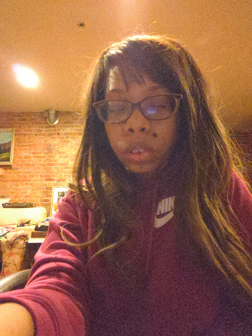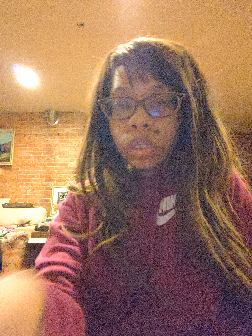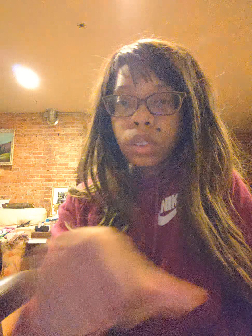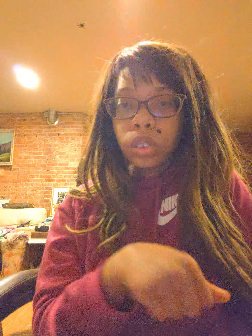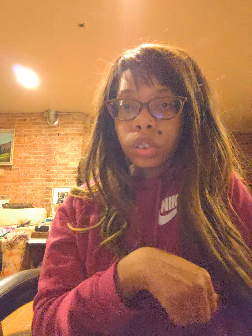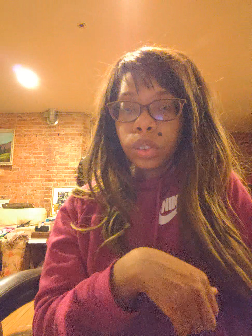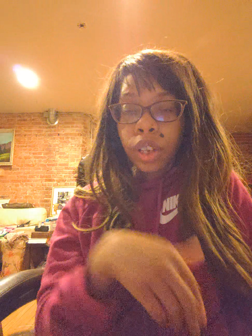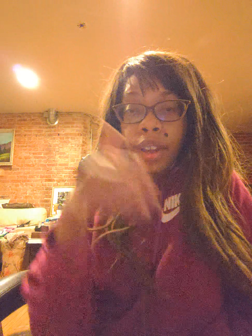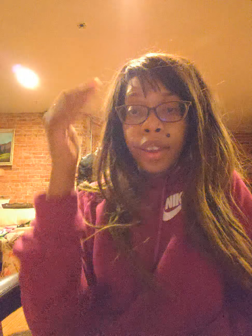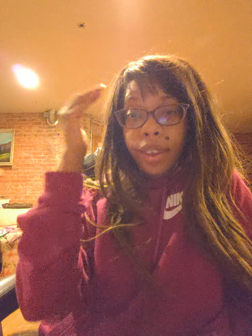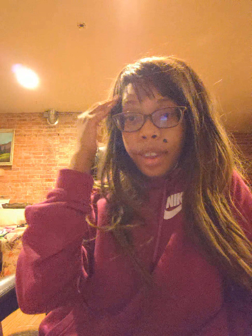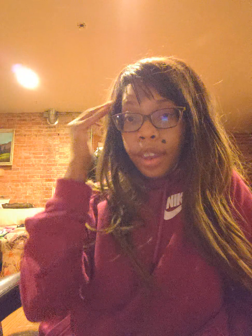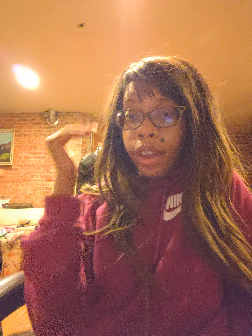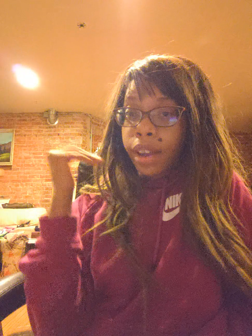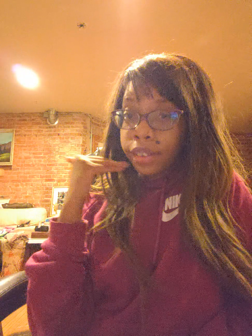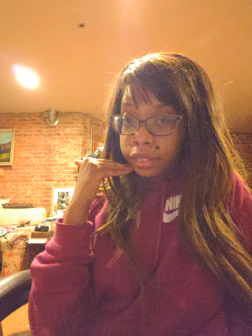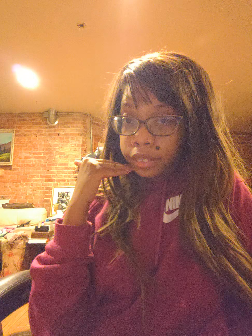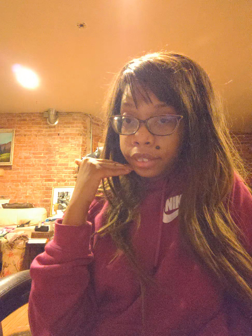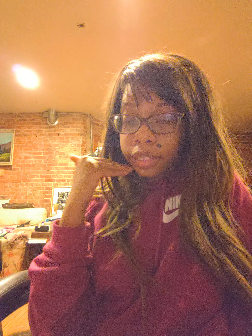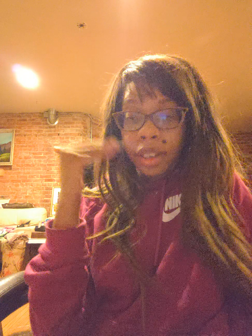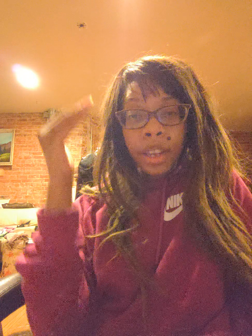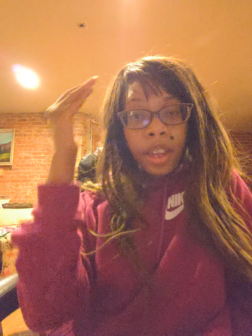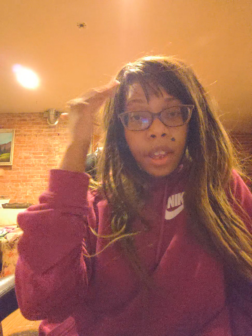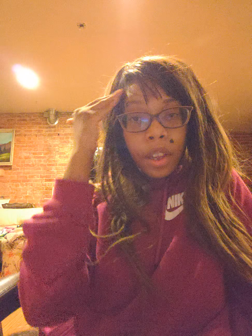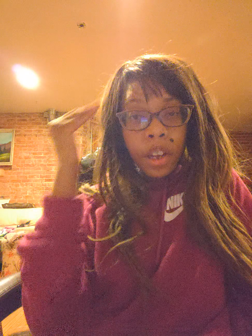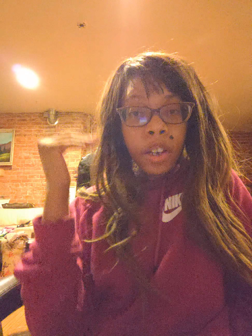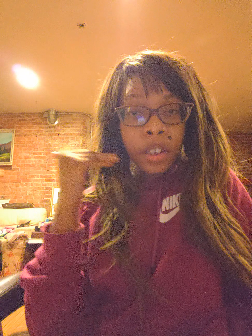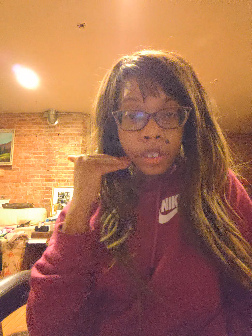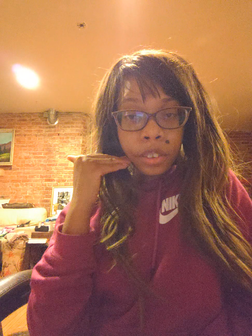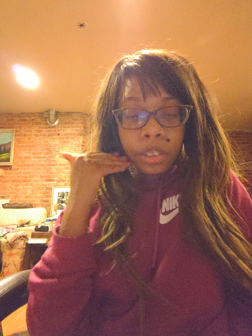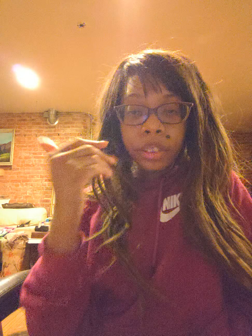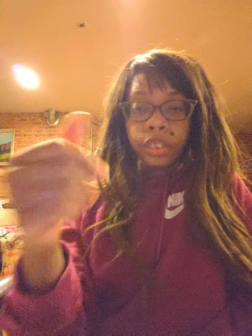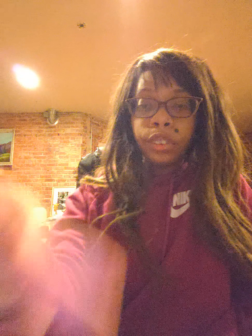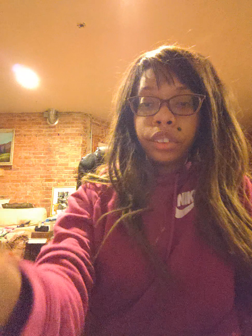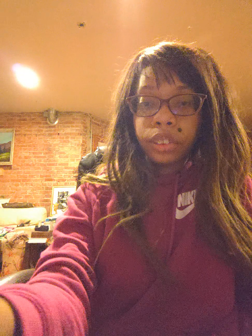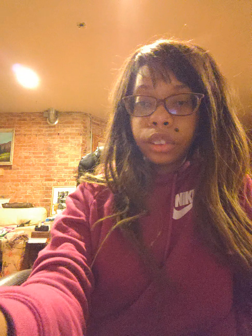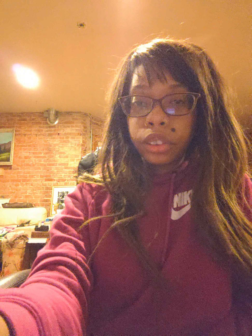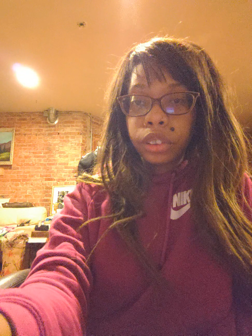head